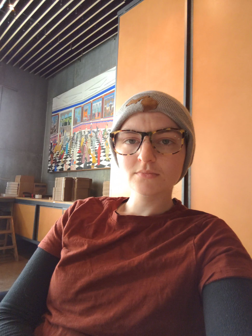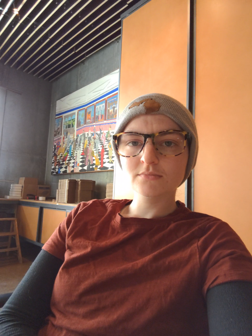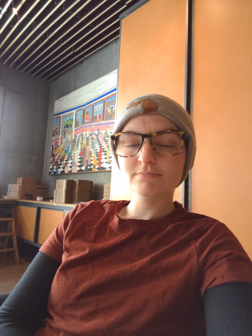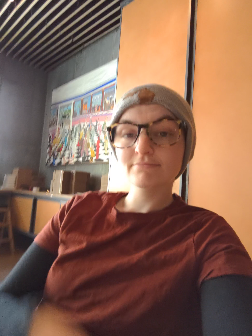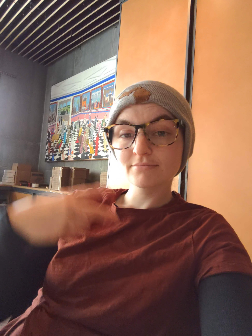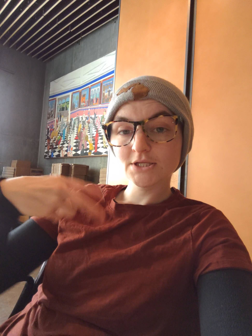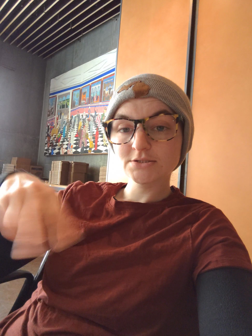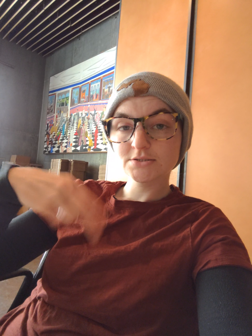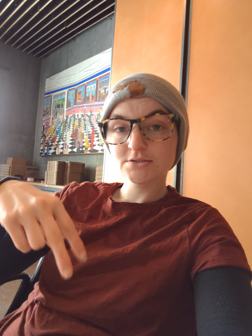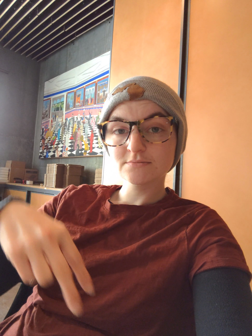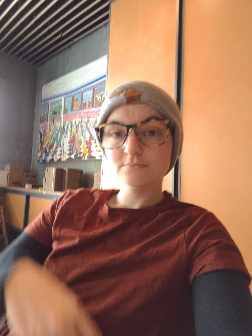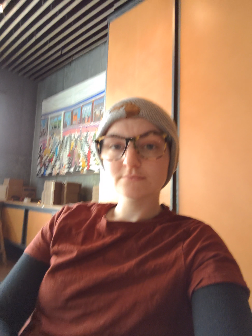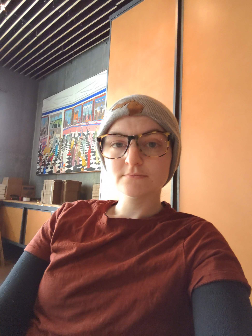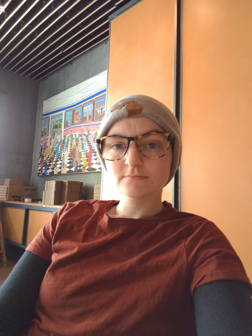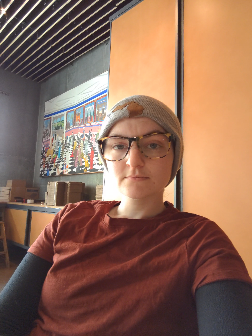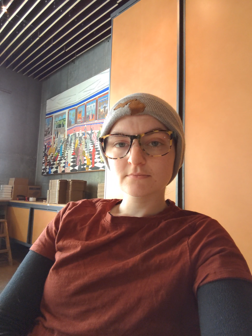dance